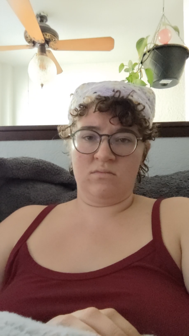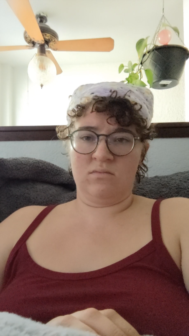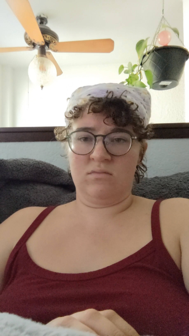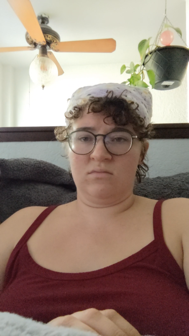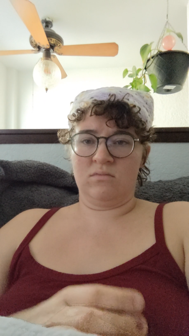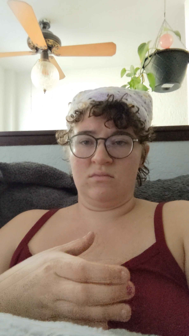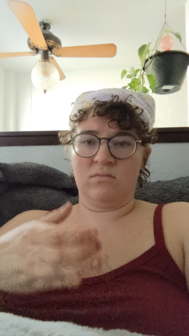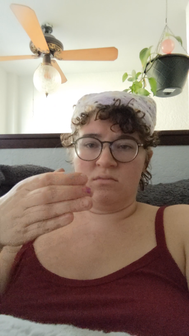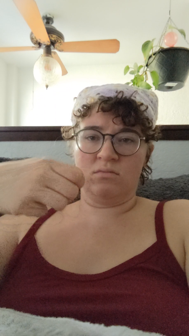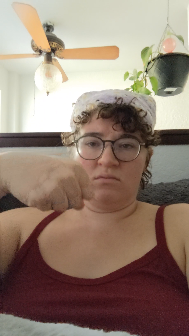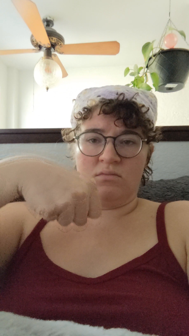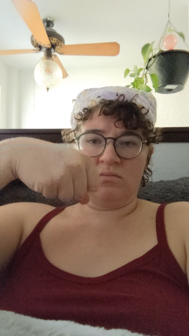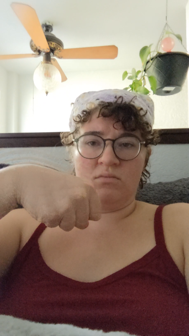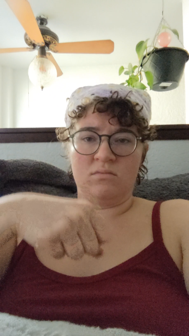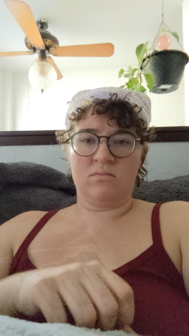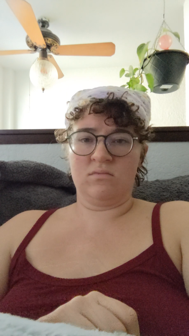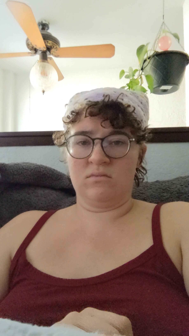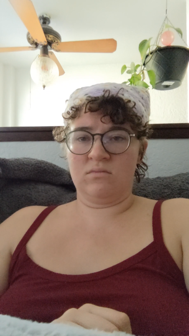bucket